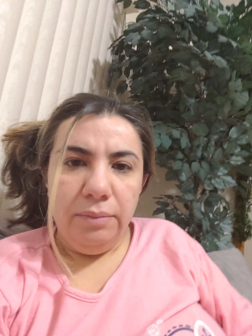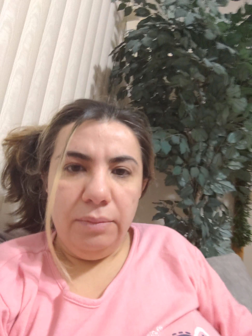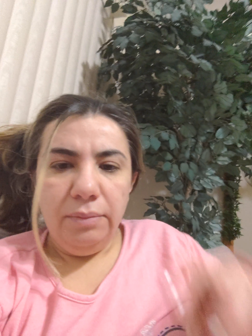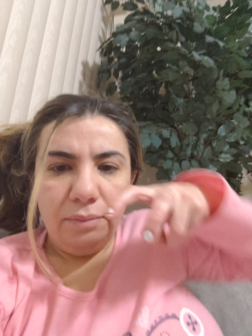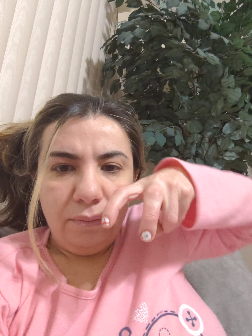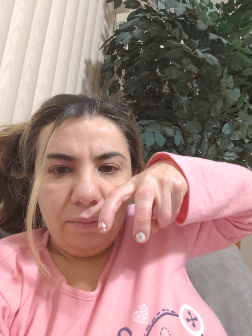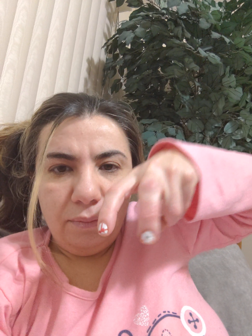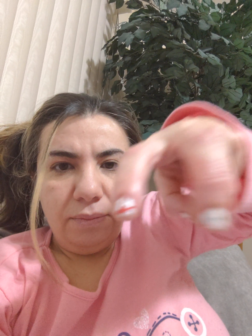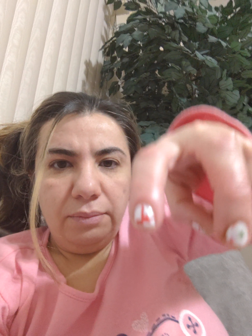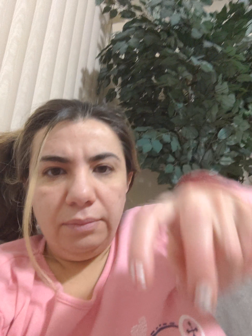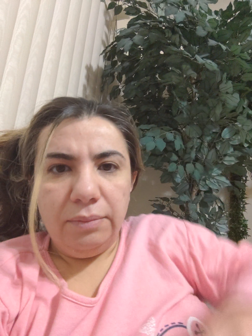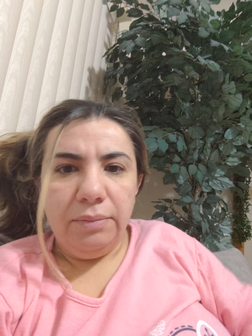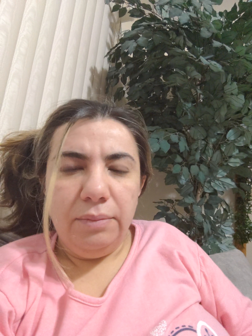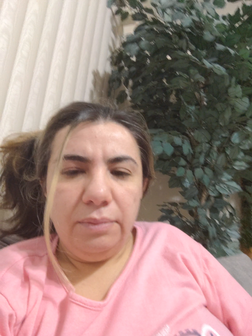ride